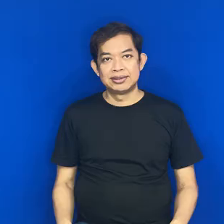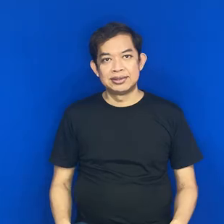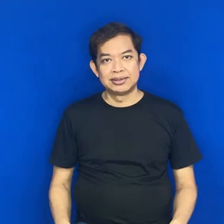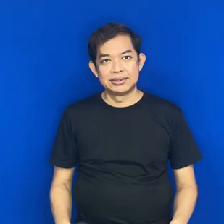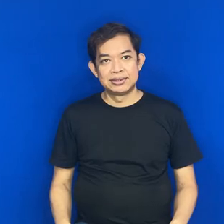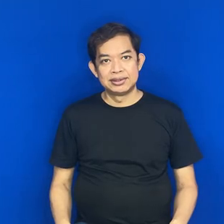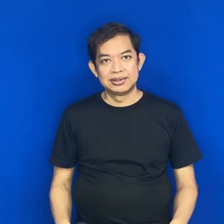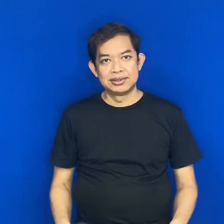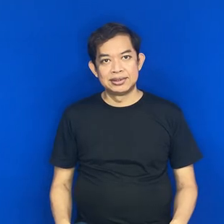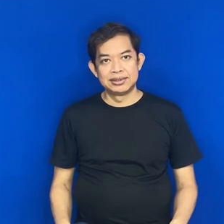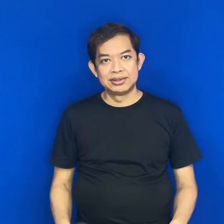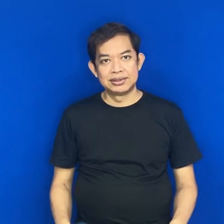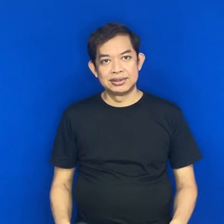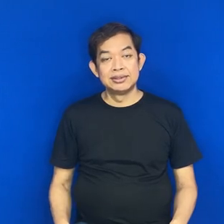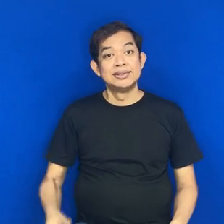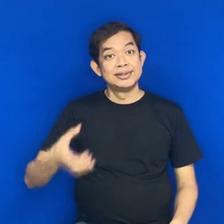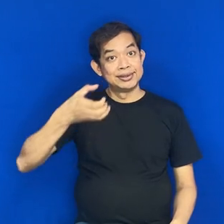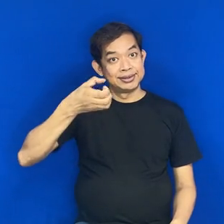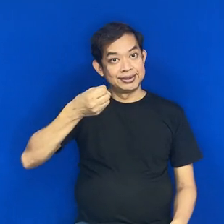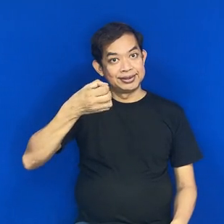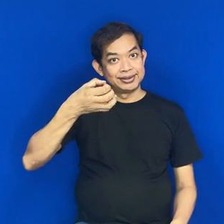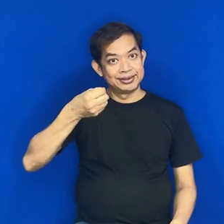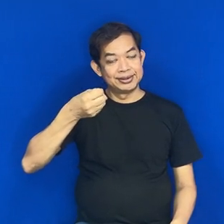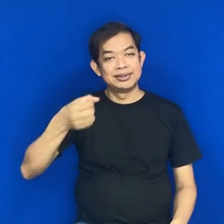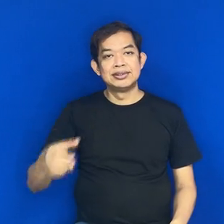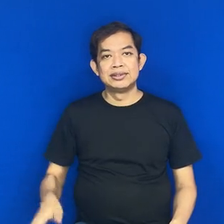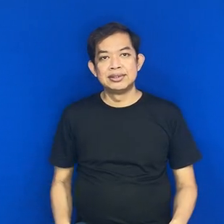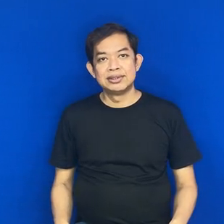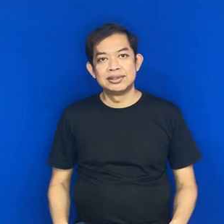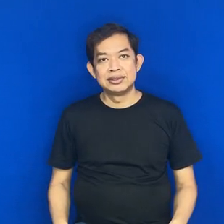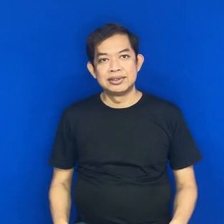milk